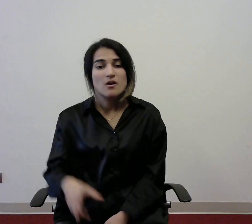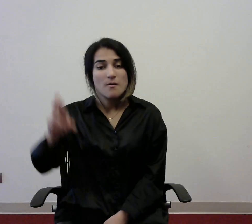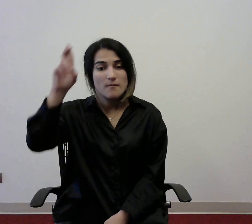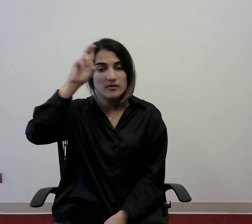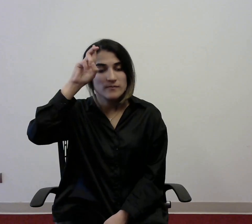dövlət